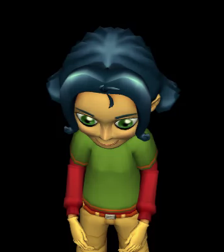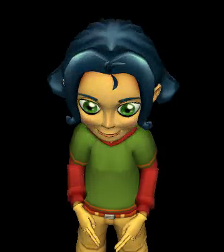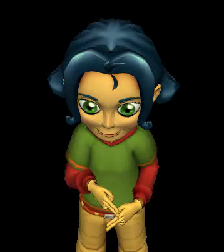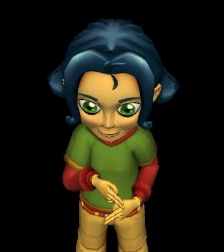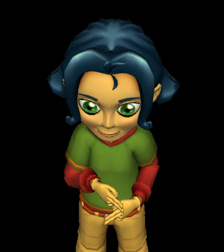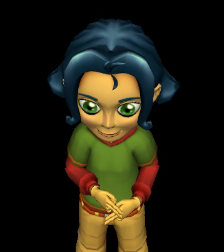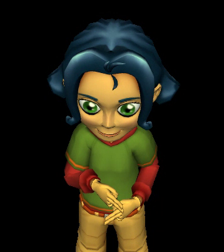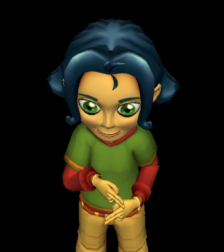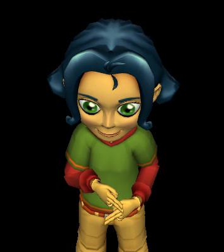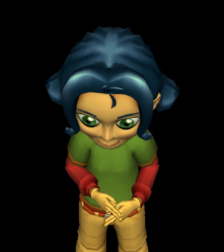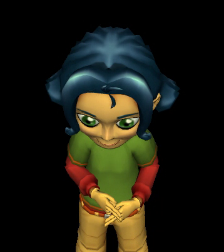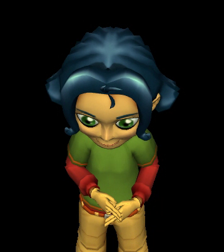لقب